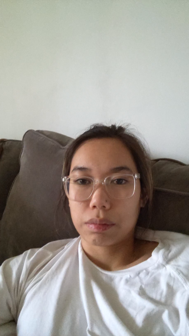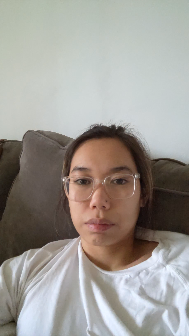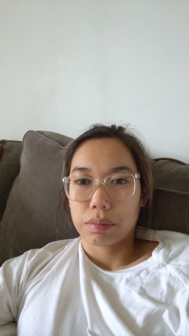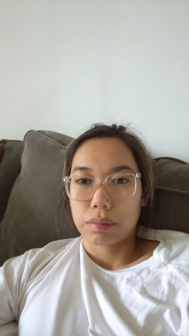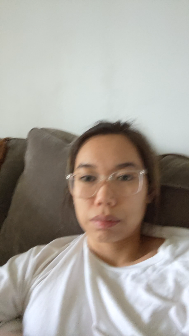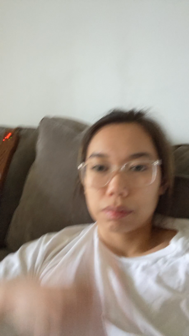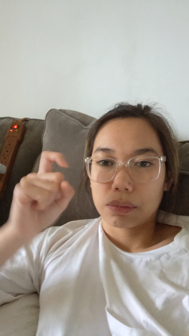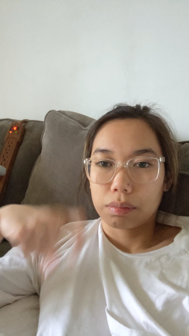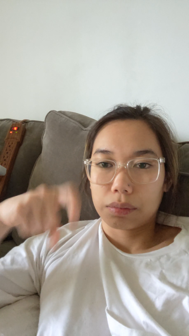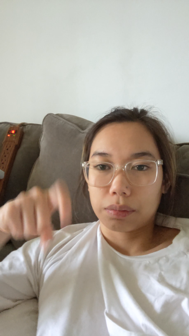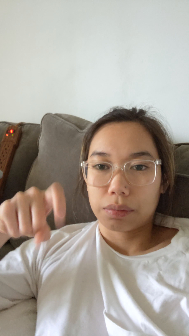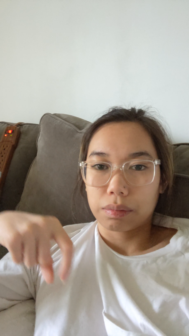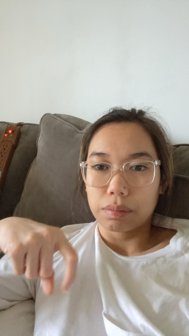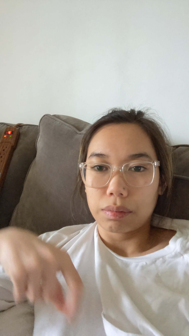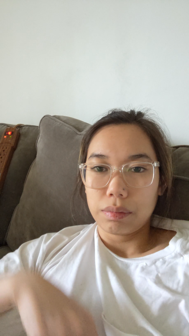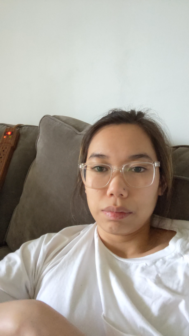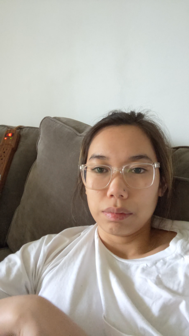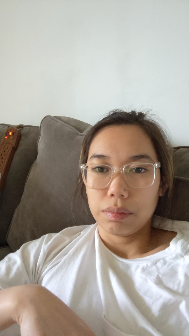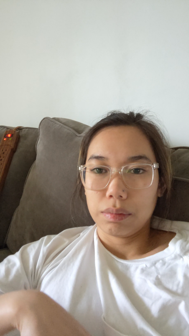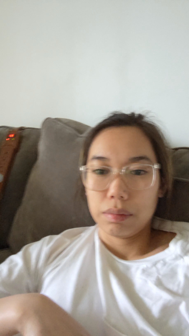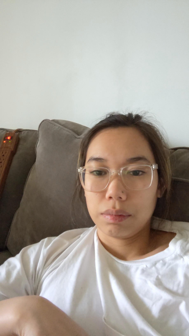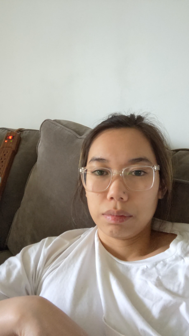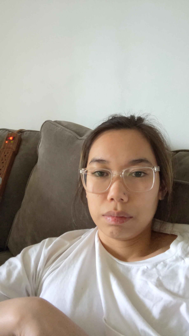need